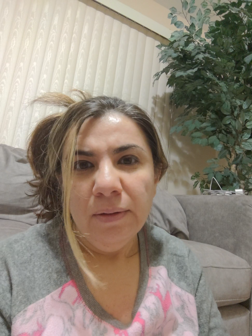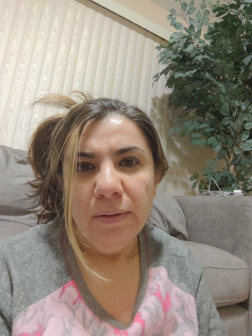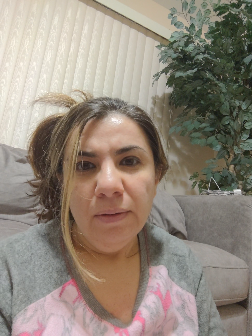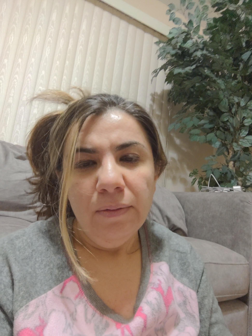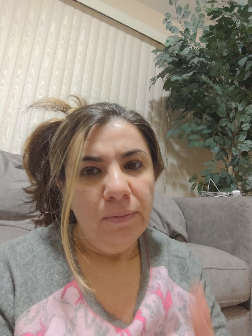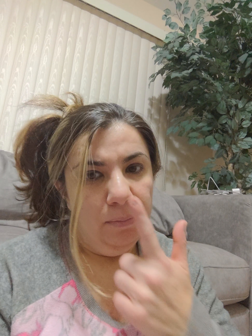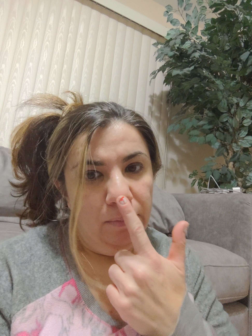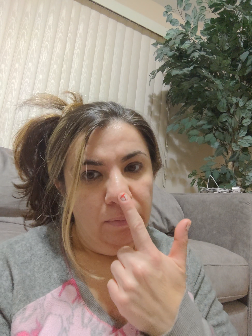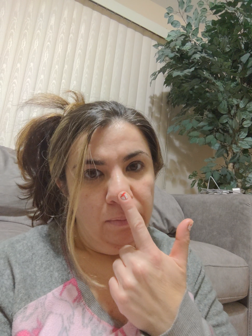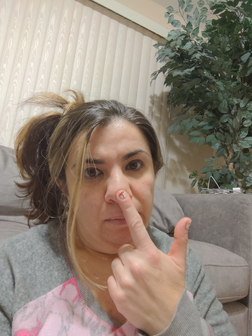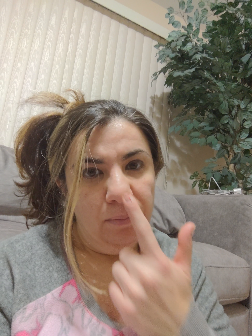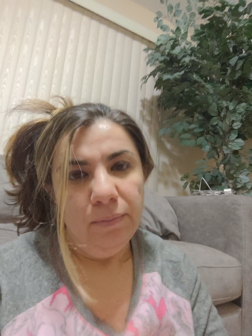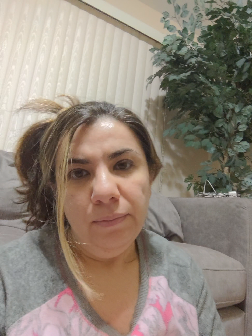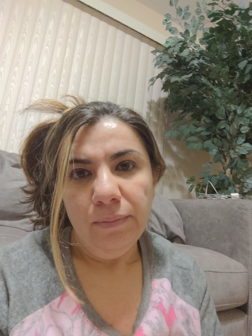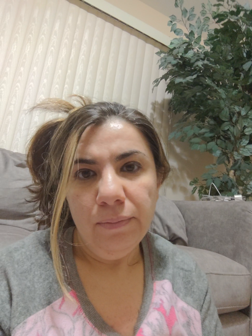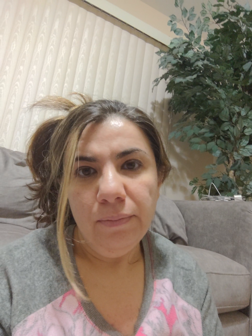nose